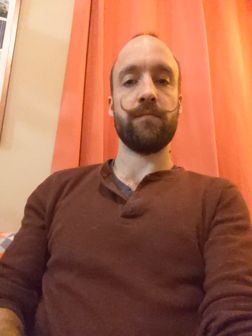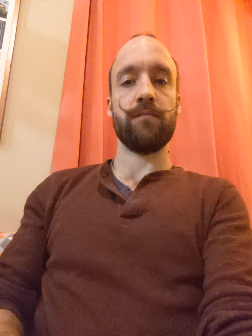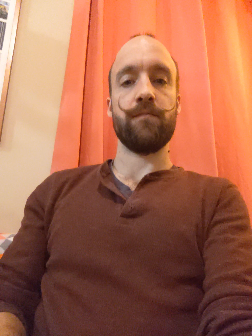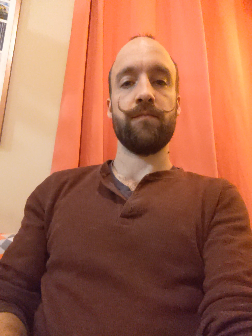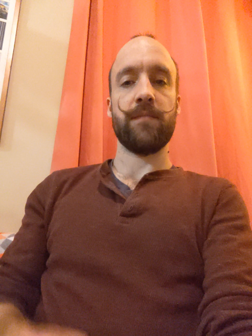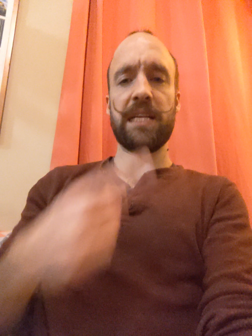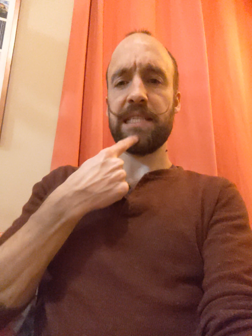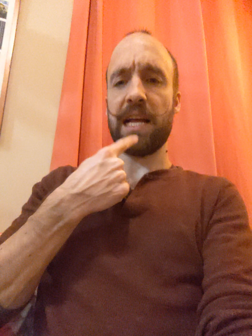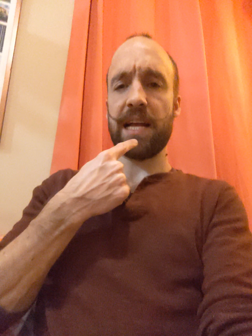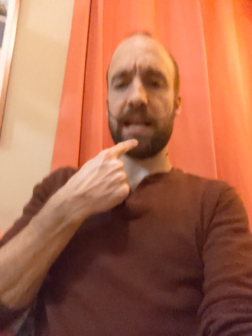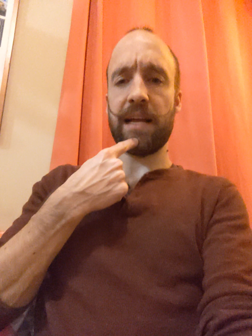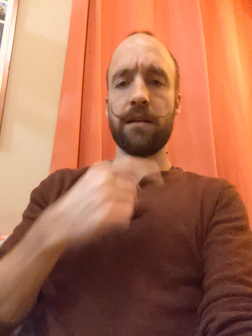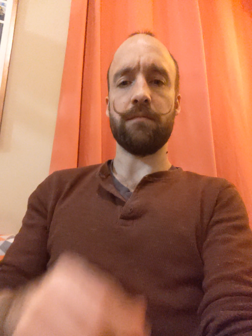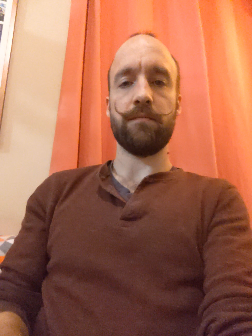say